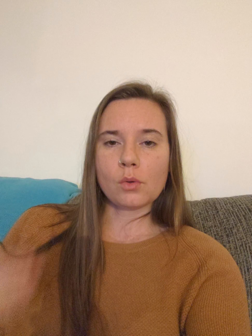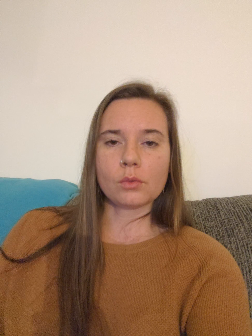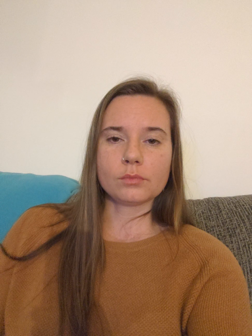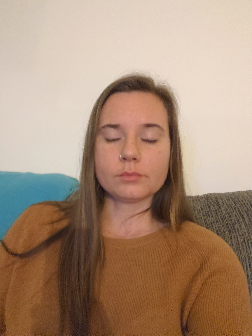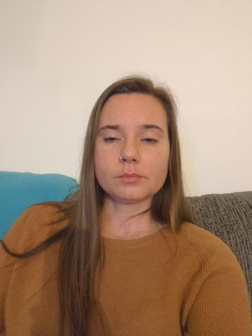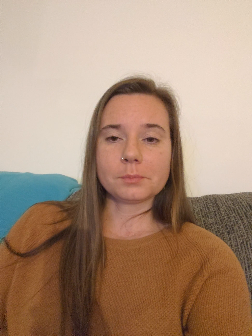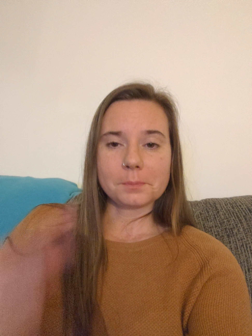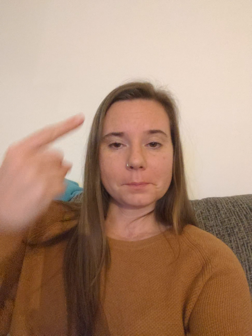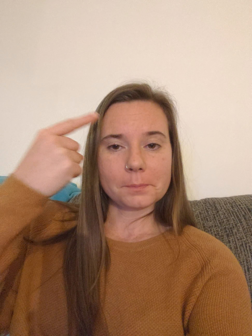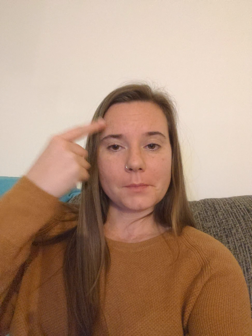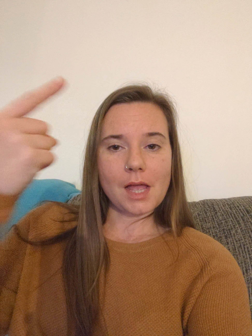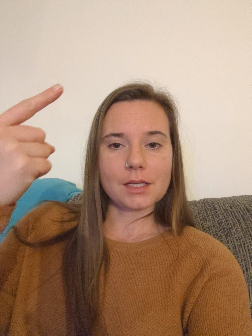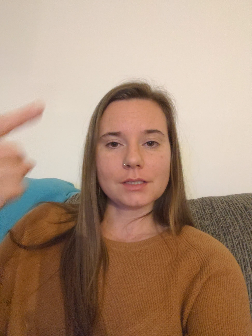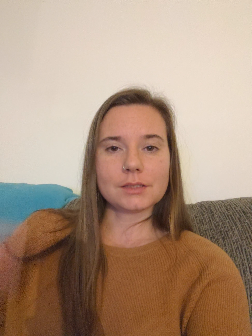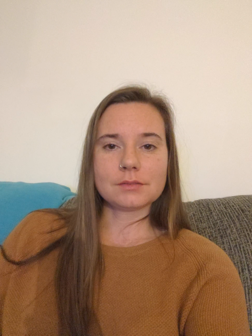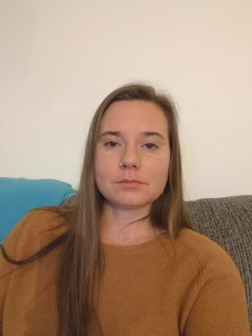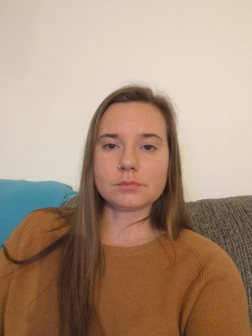penny